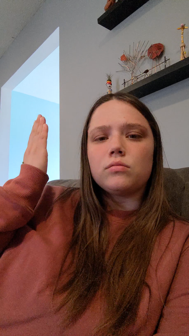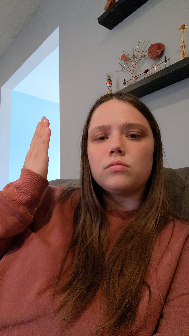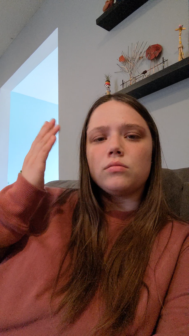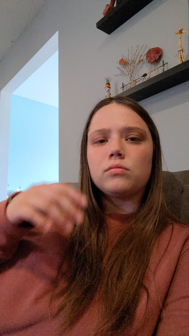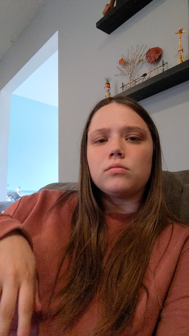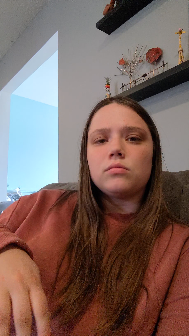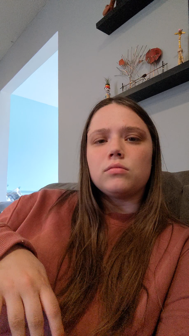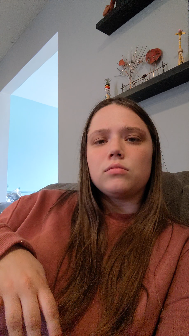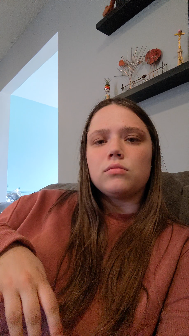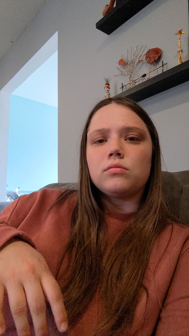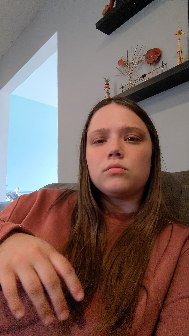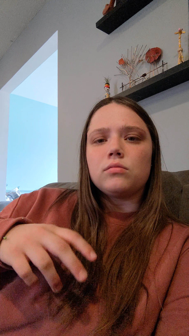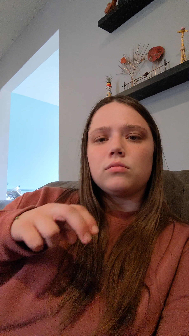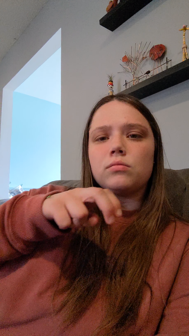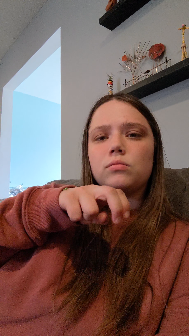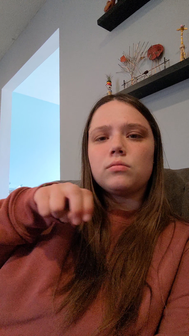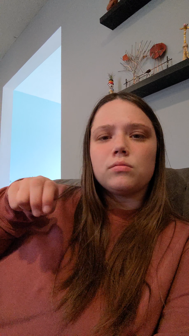porch